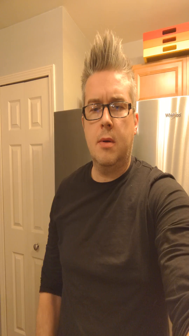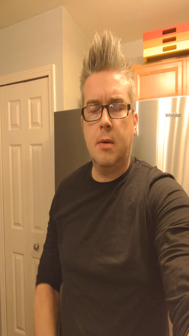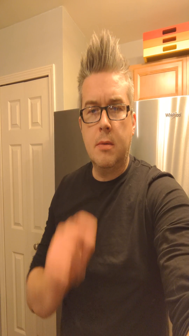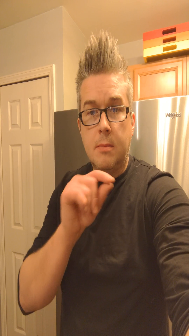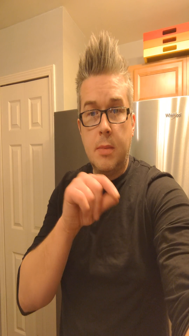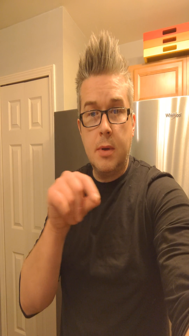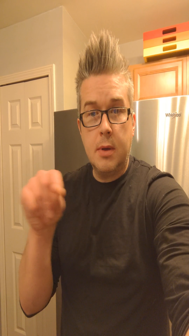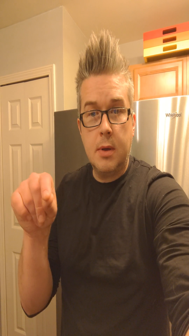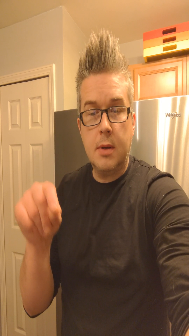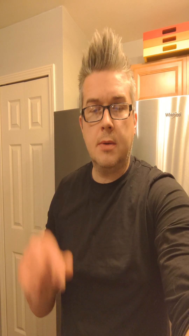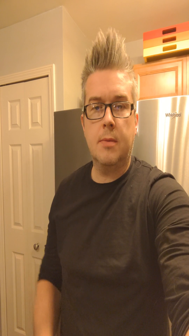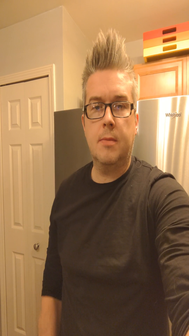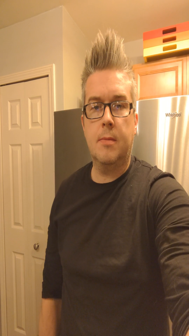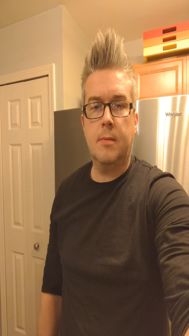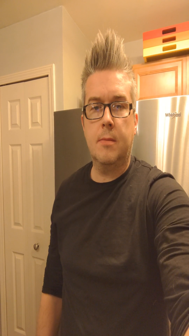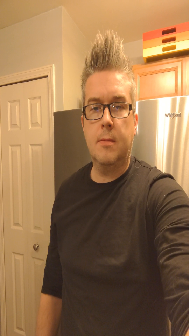pen